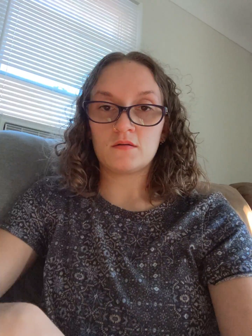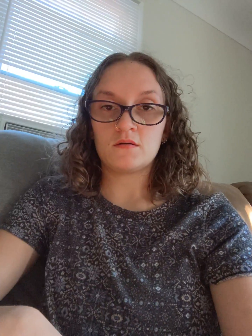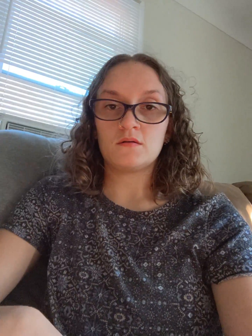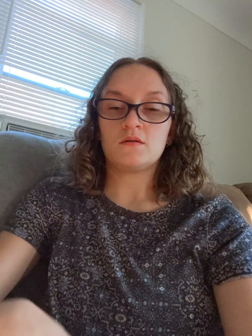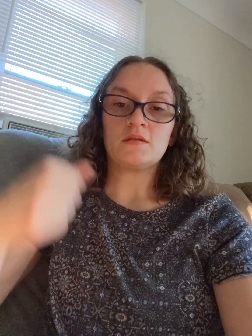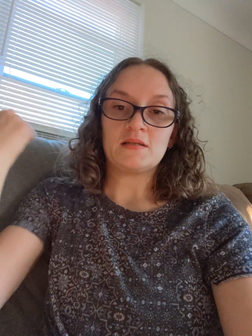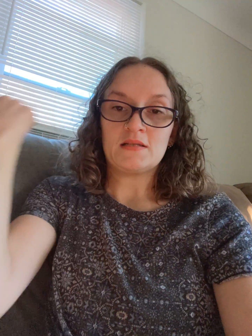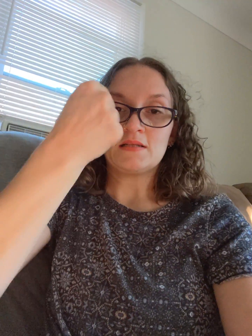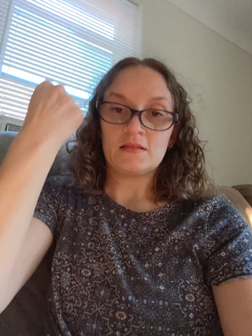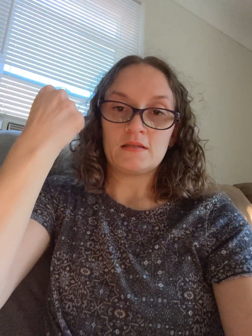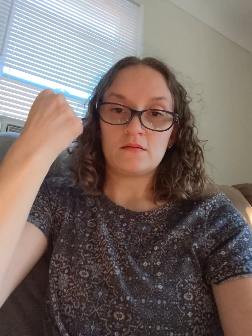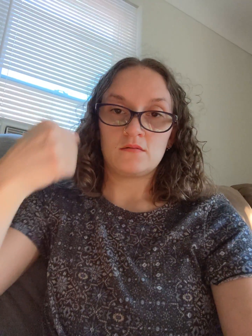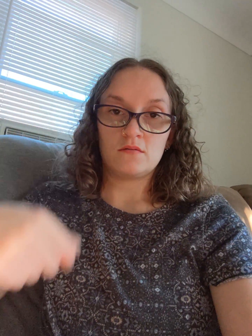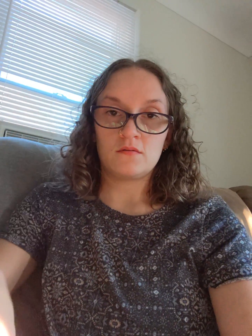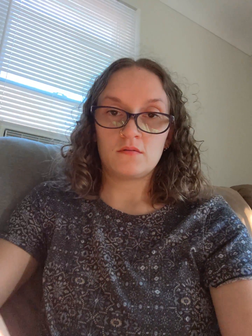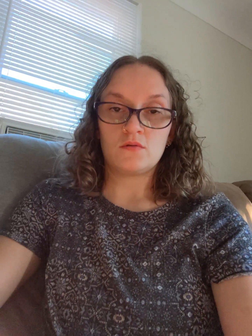hit